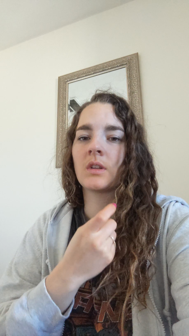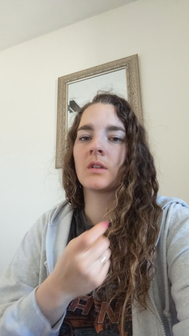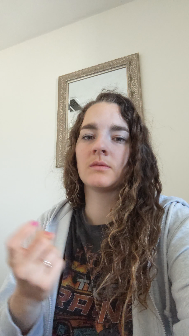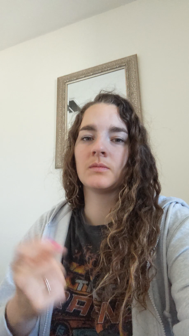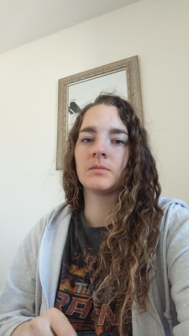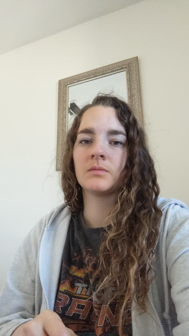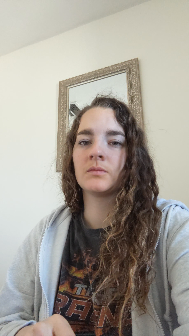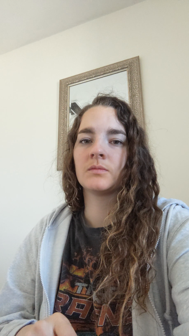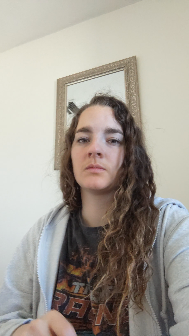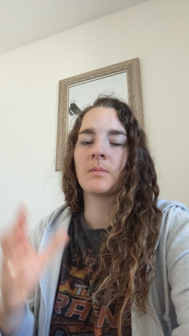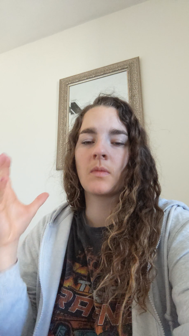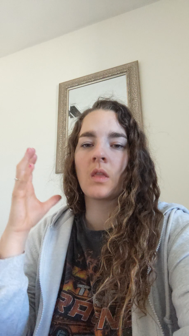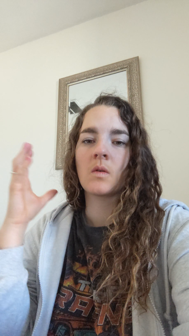pillow